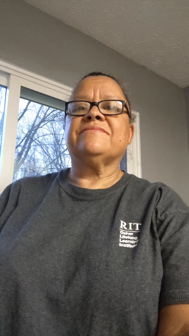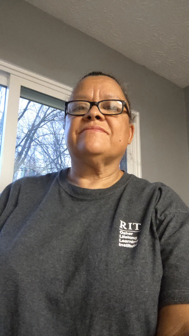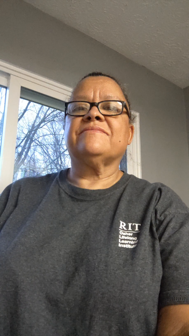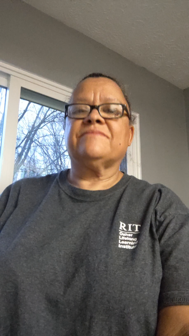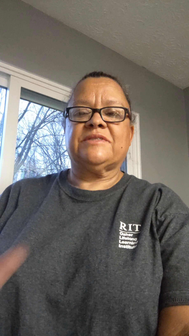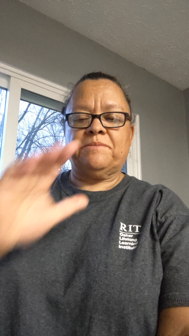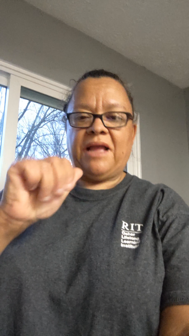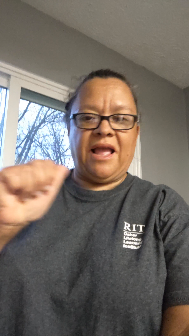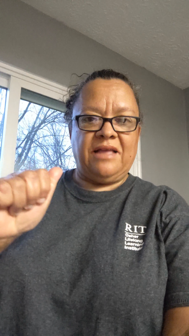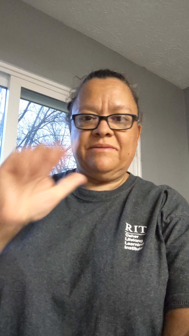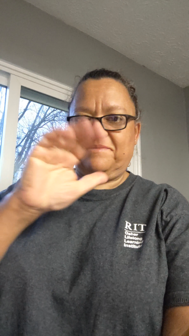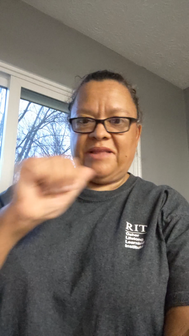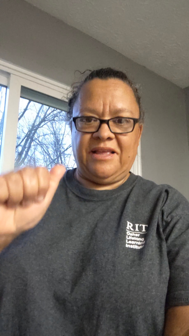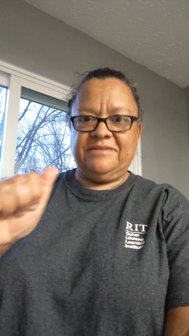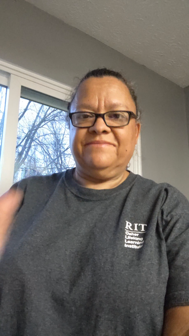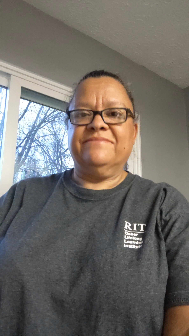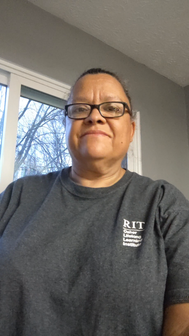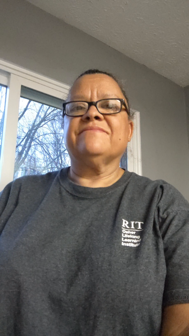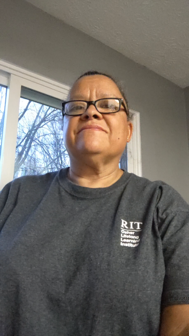baa baa